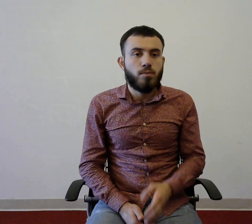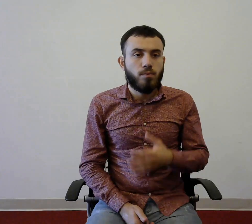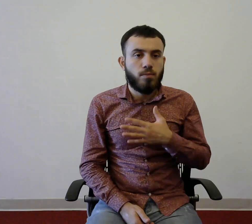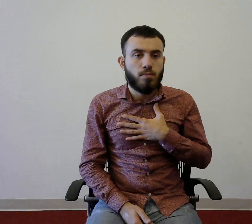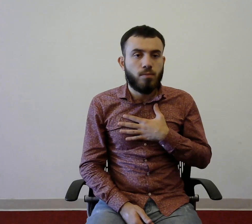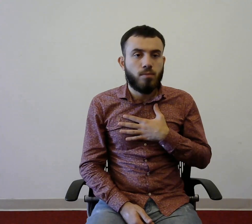mən